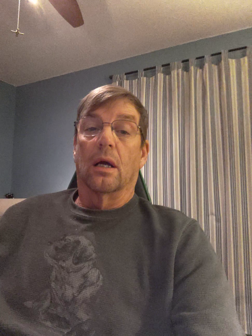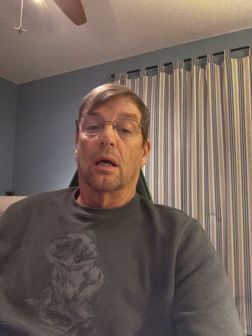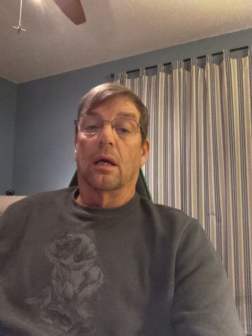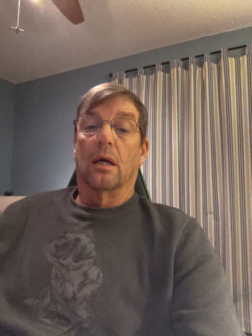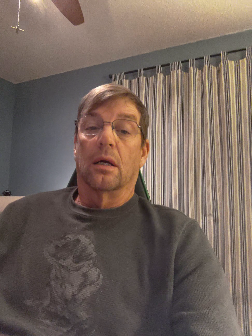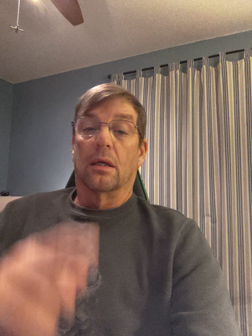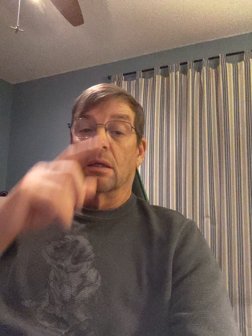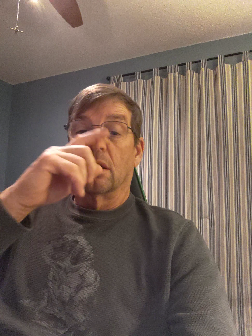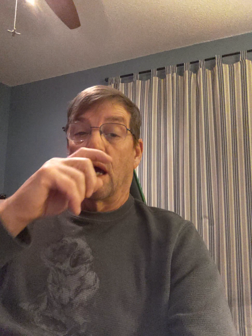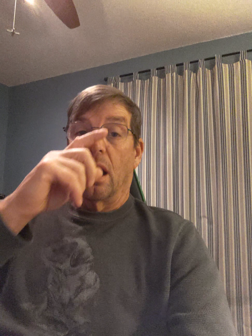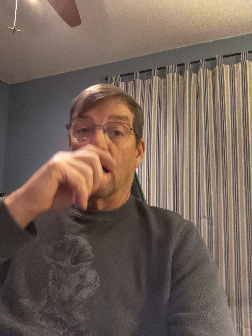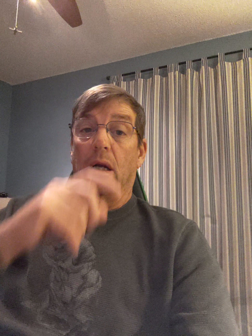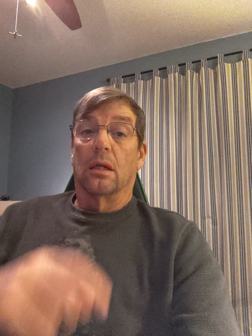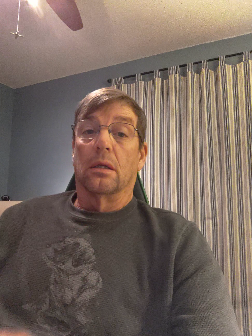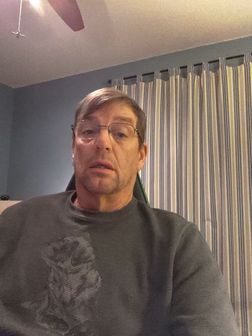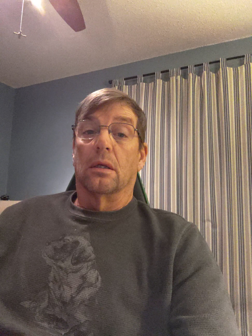doll